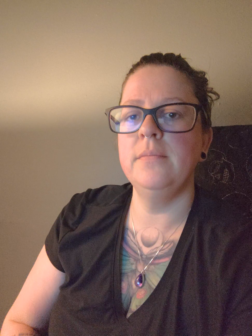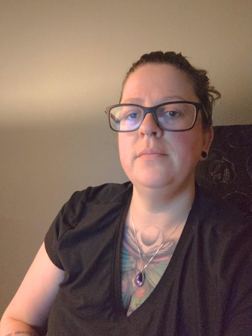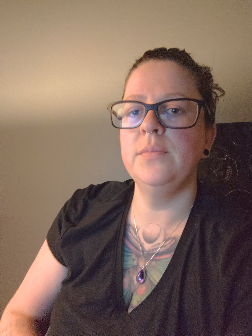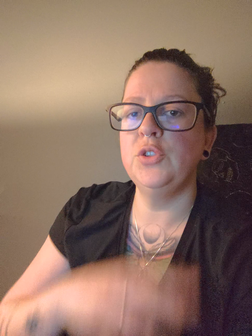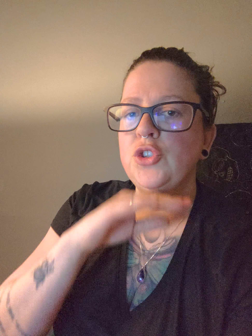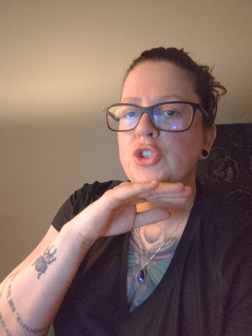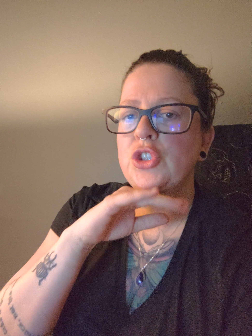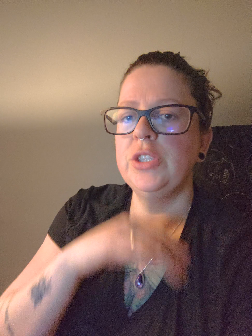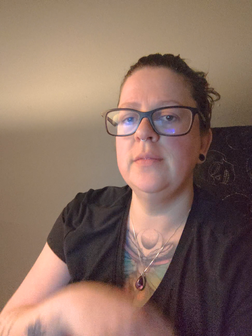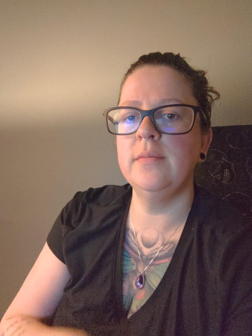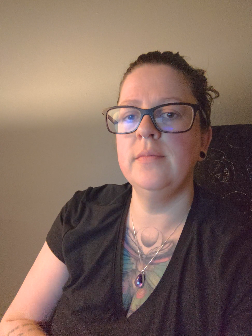dirty